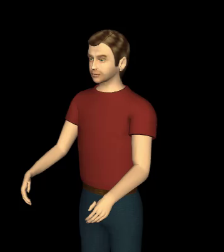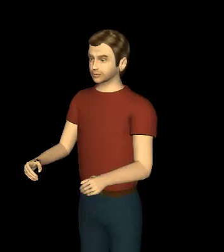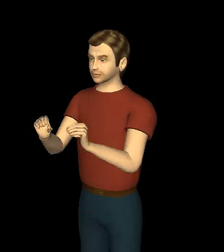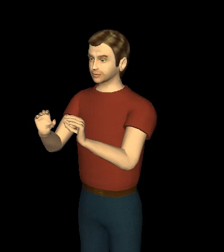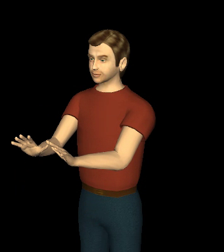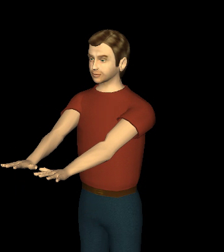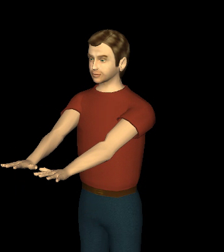يتخلى